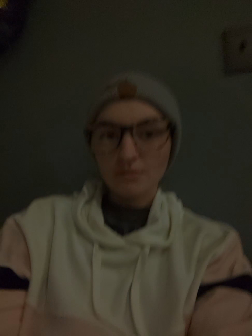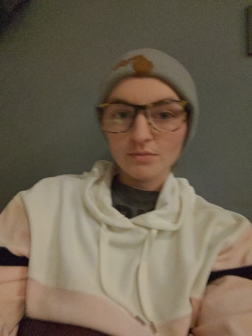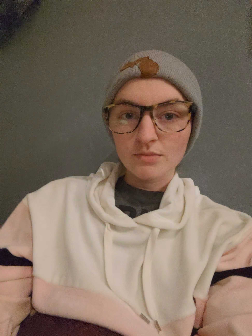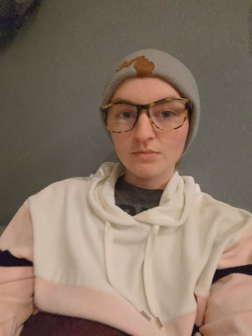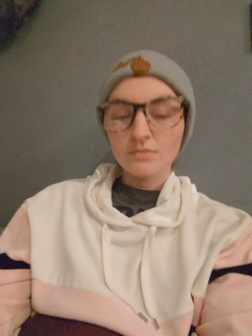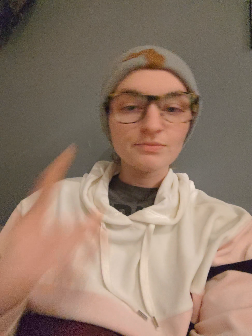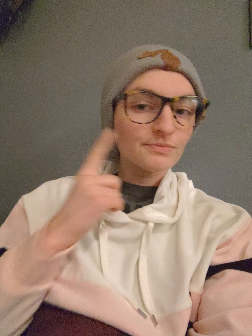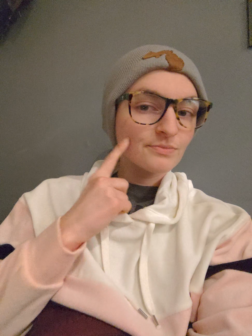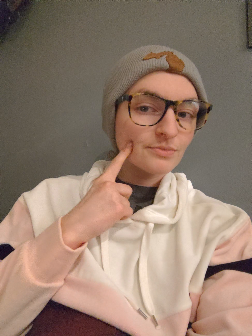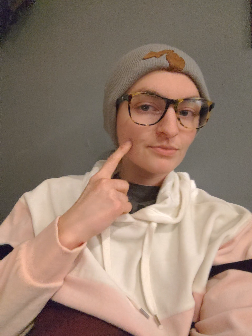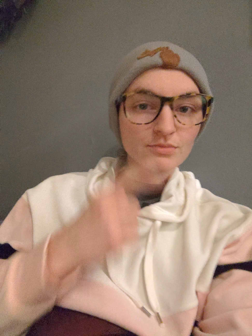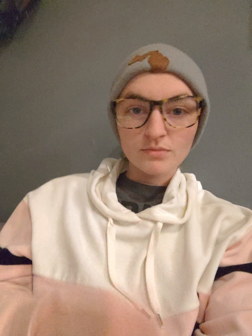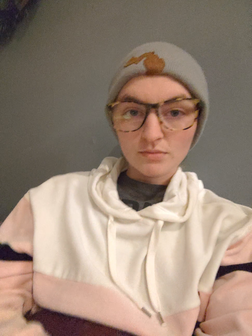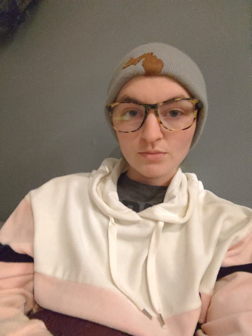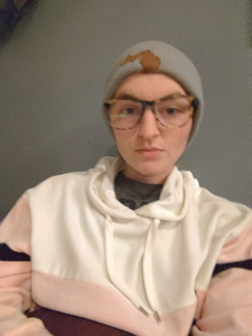cheek